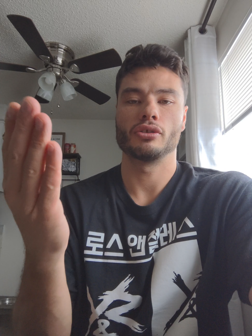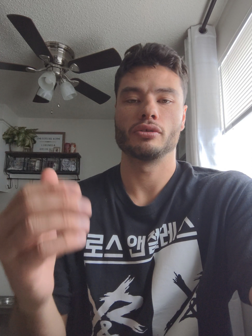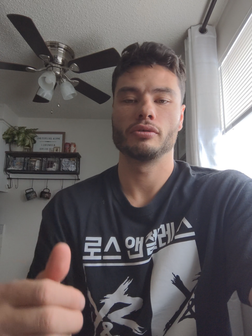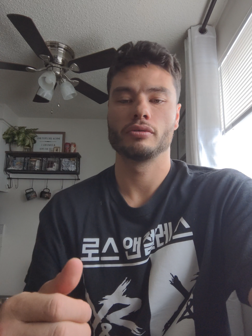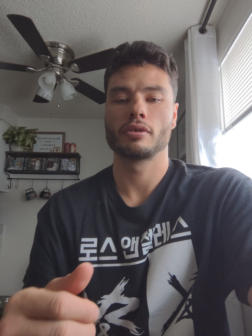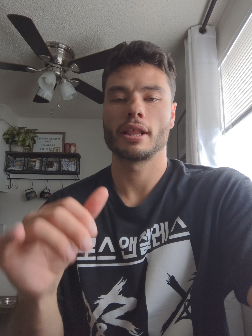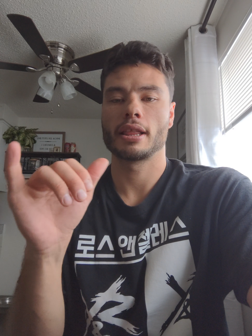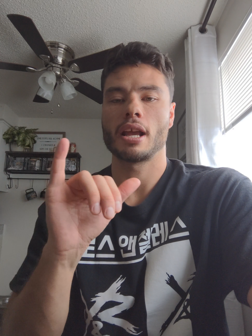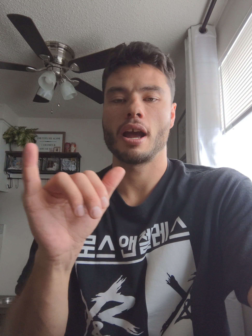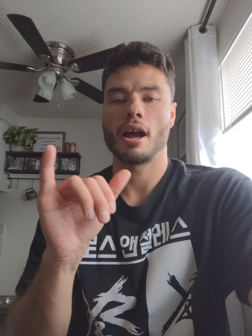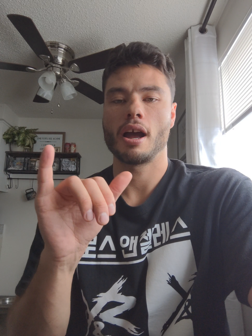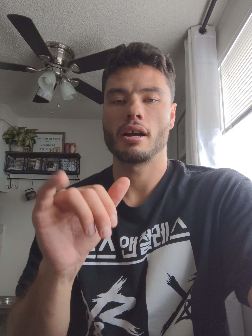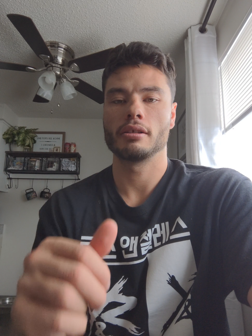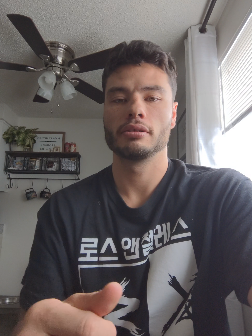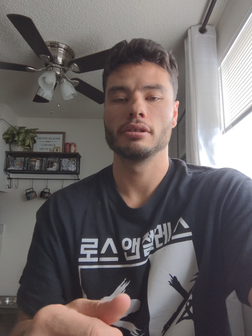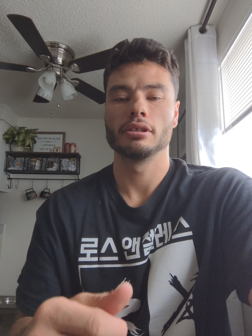like